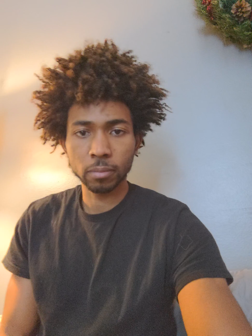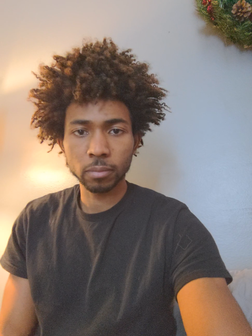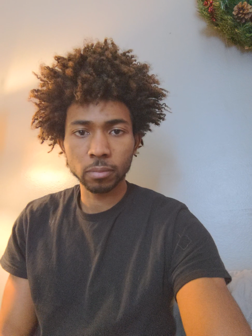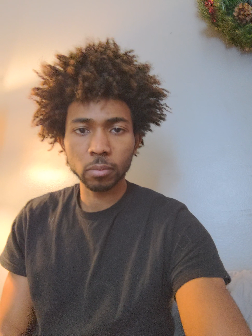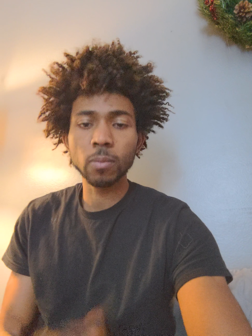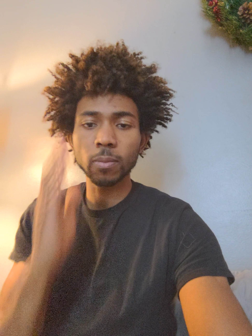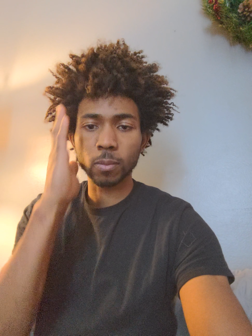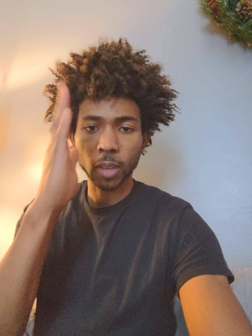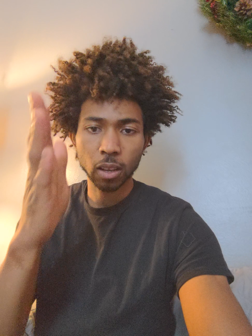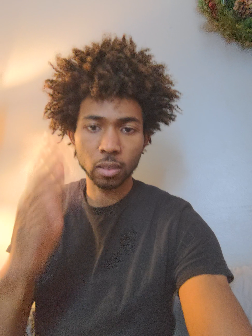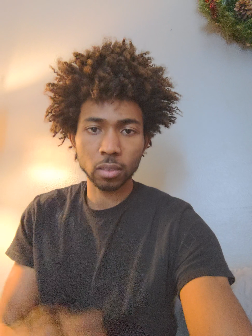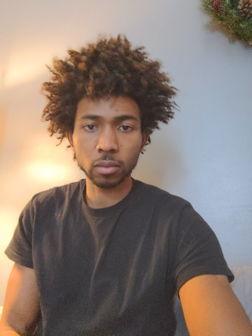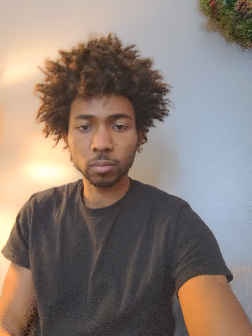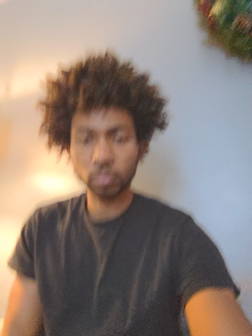will